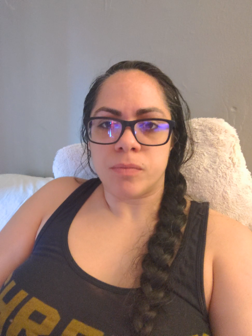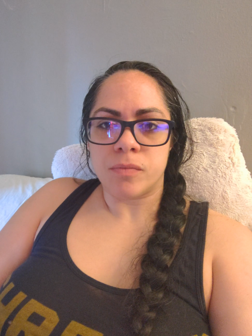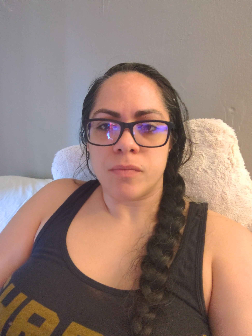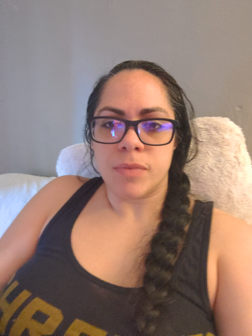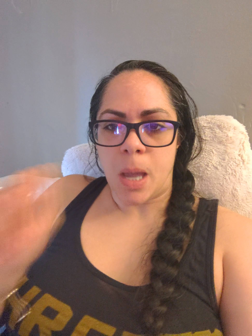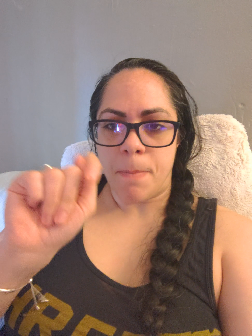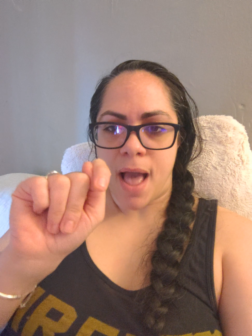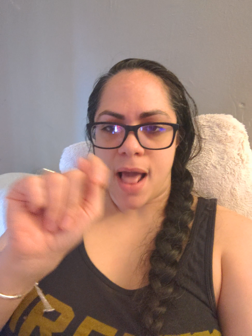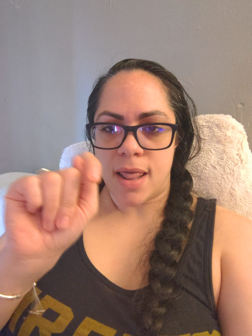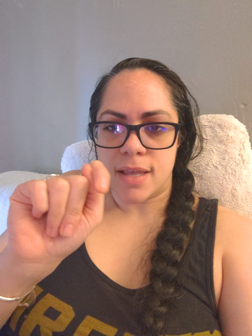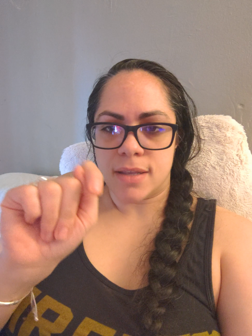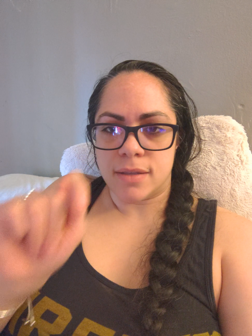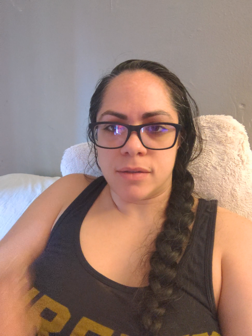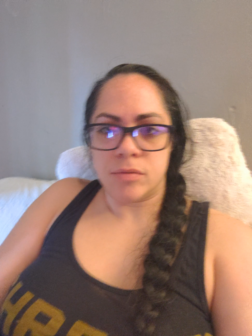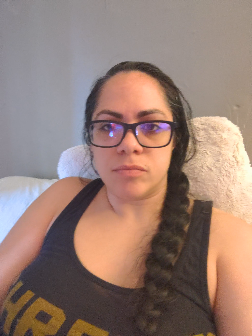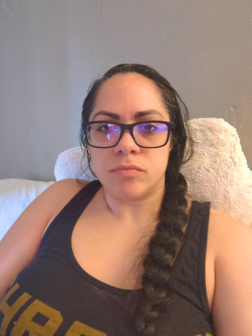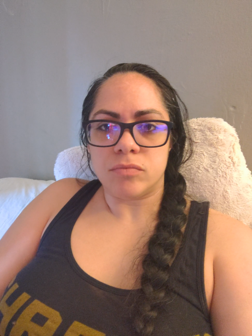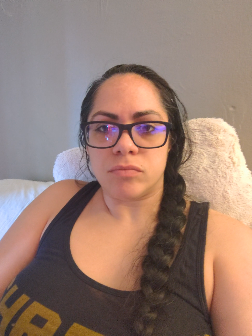potty